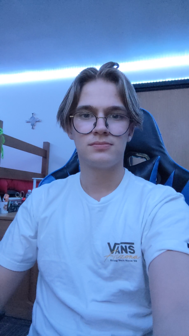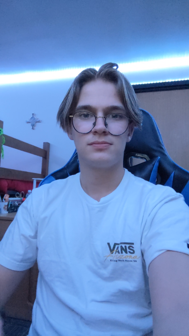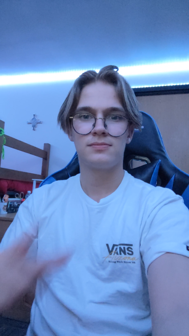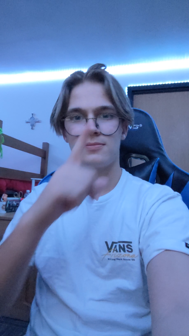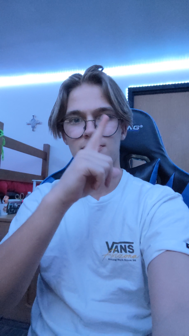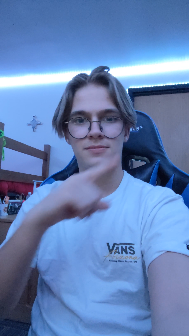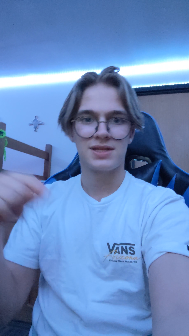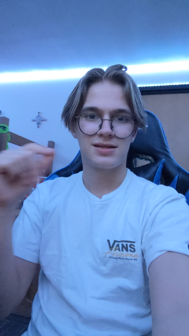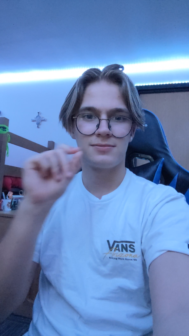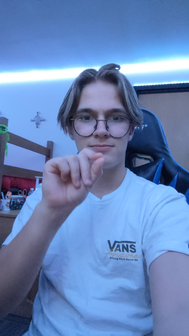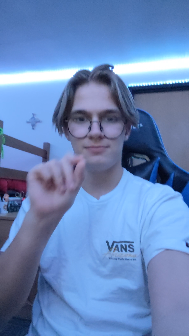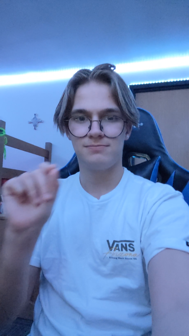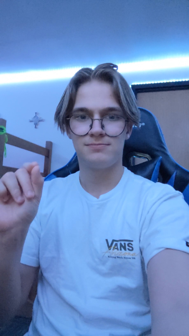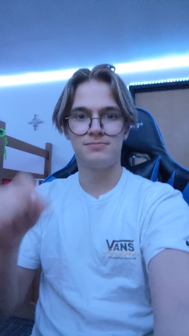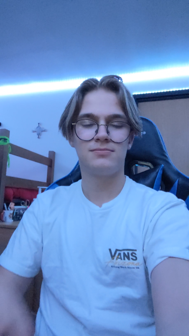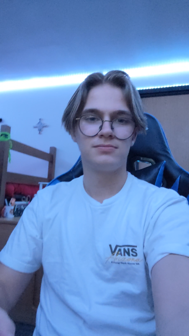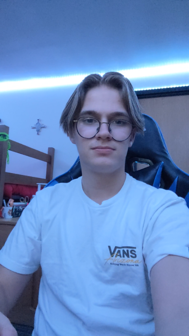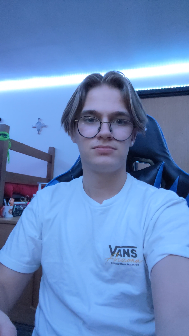peas